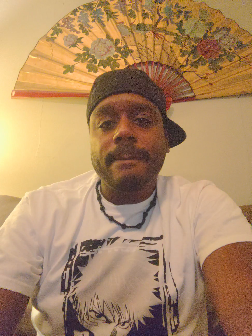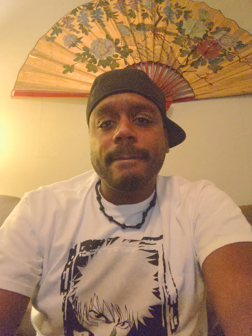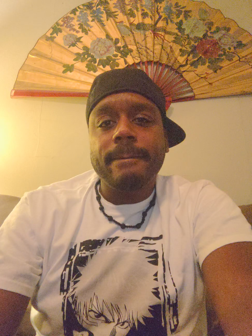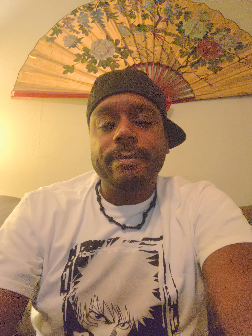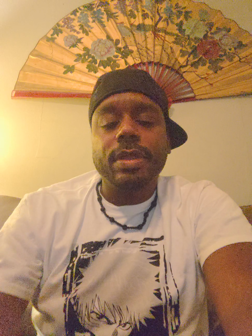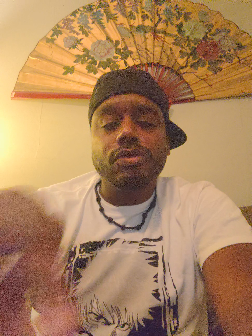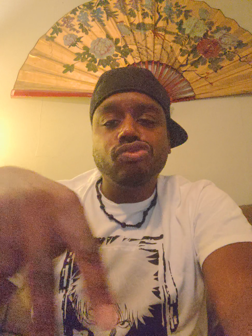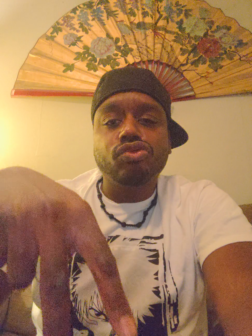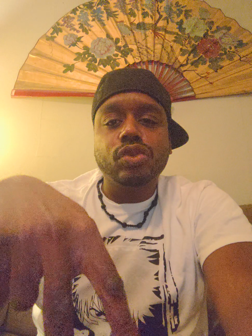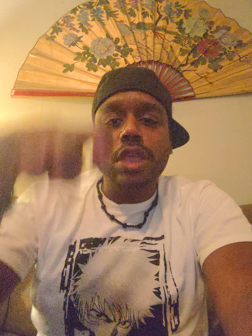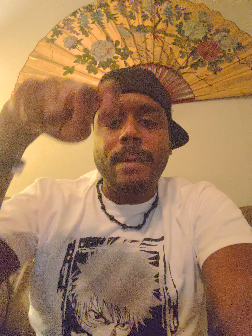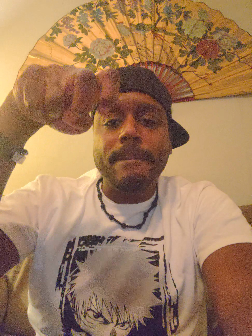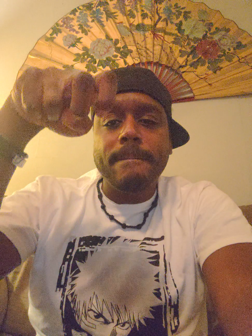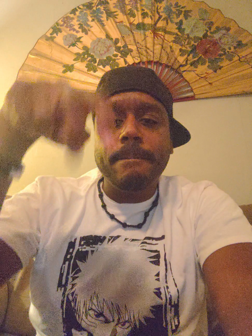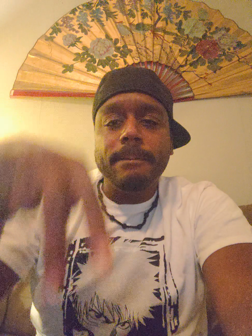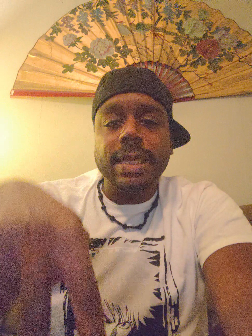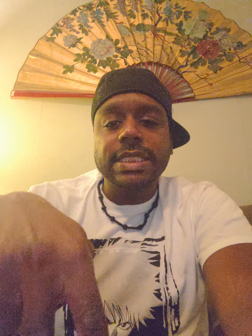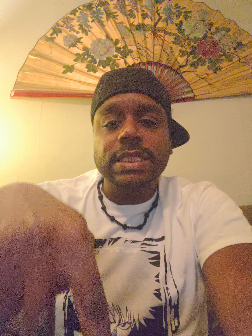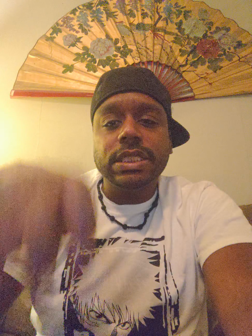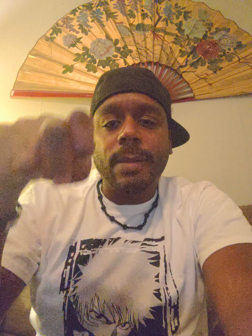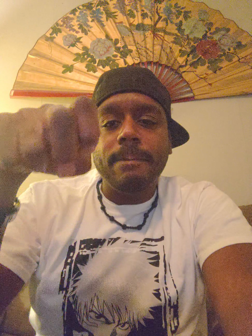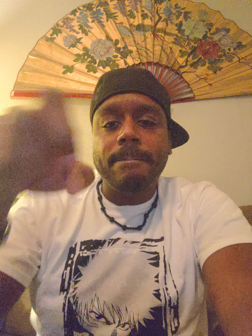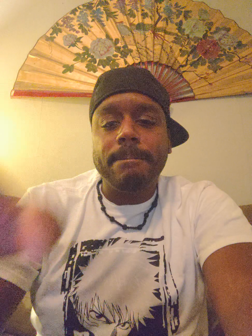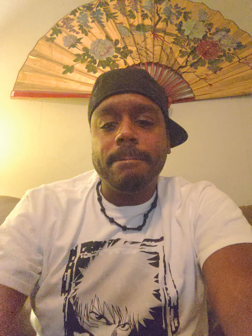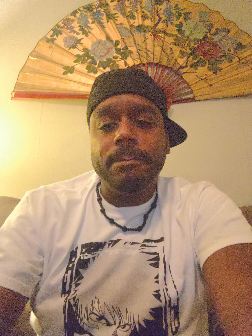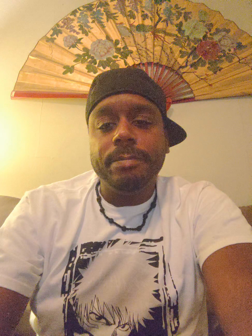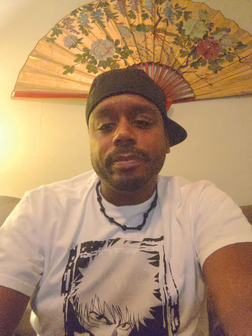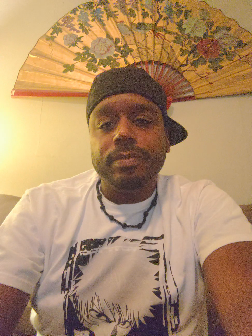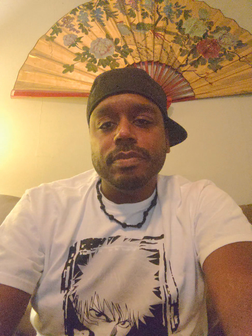jump